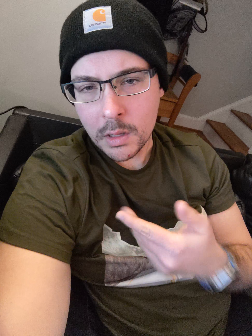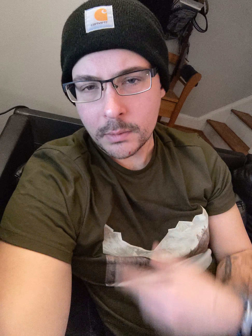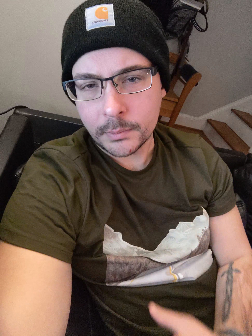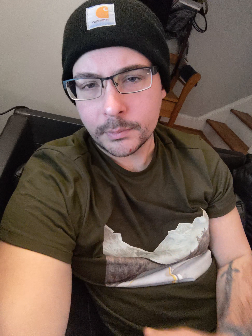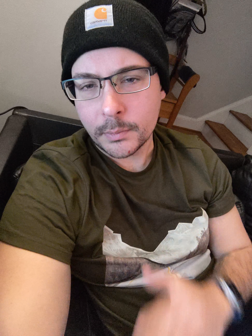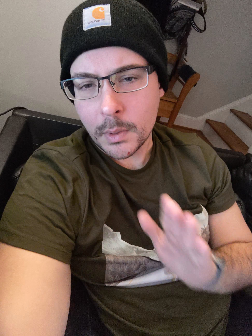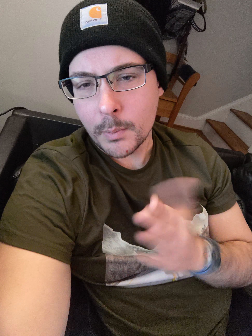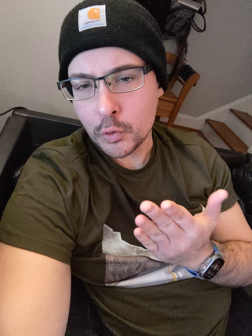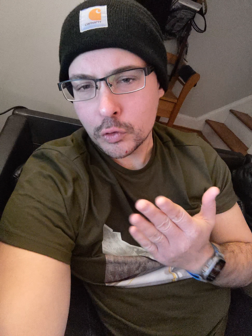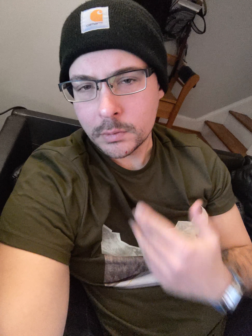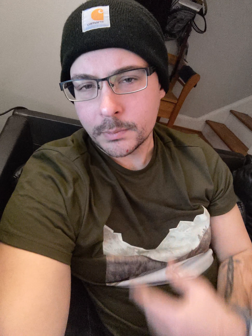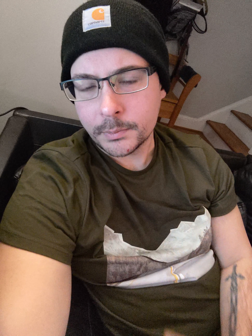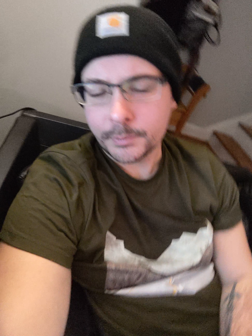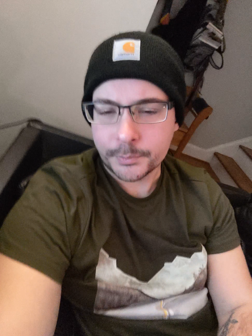book